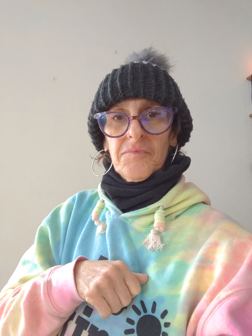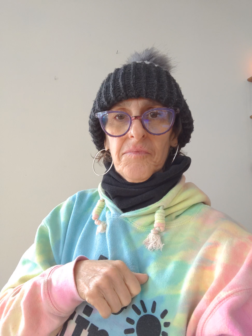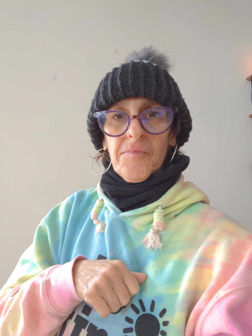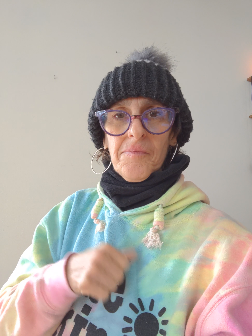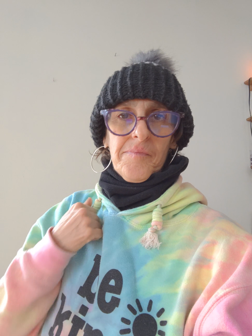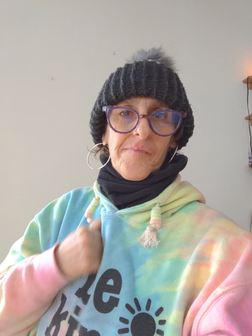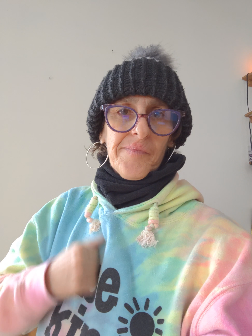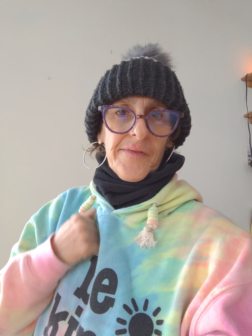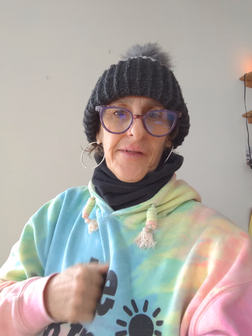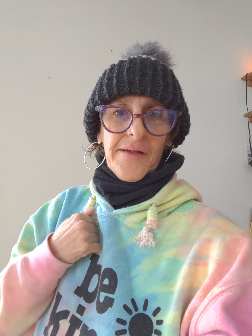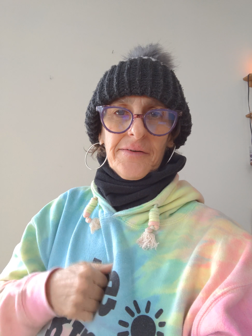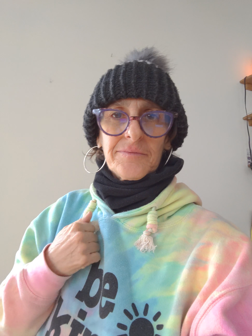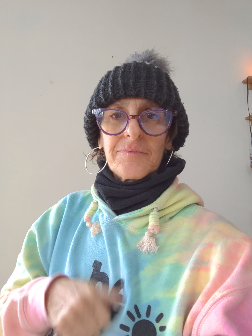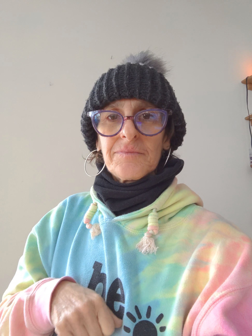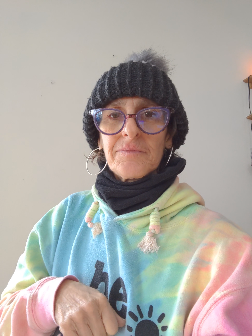bath